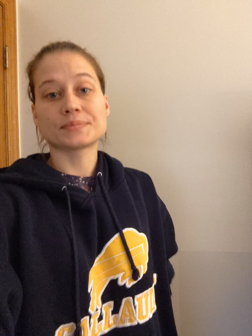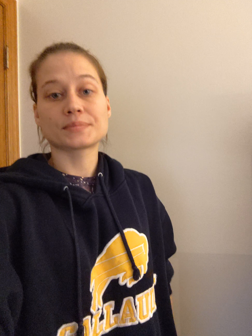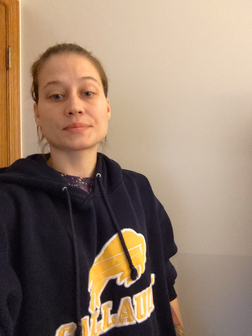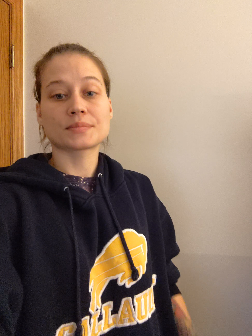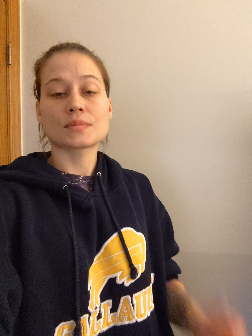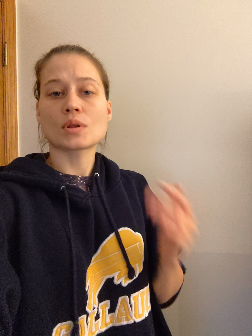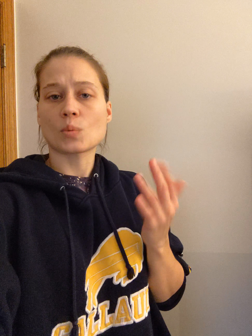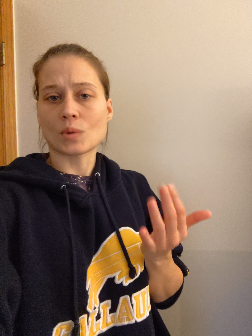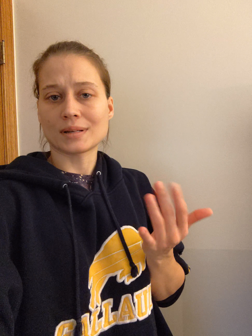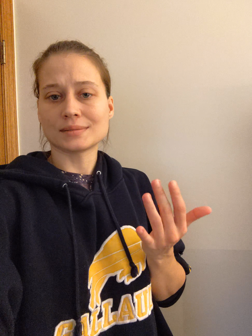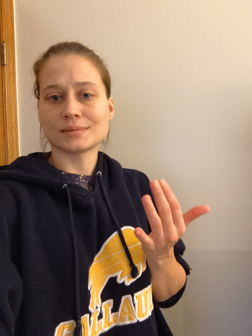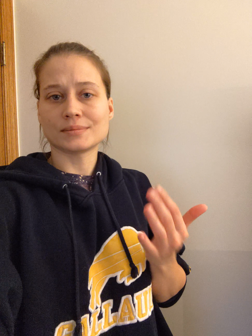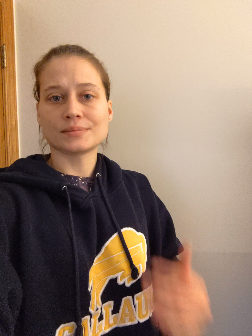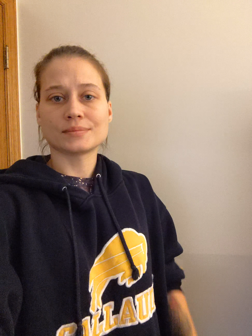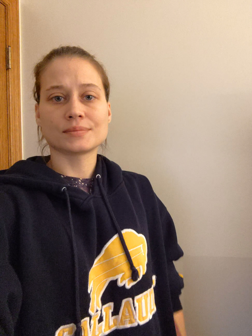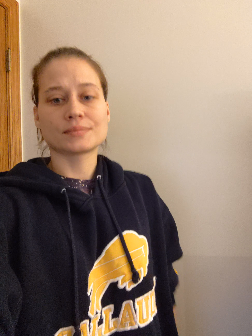wait